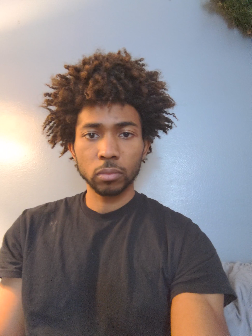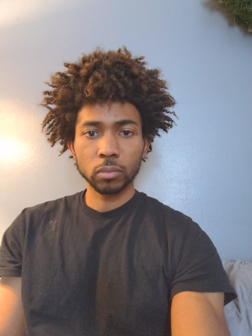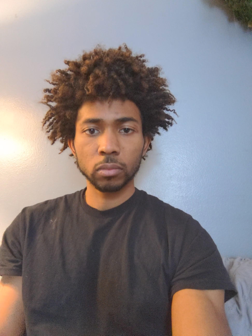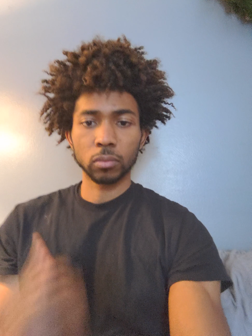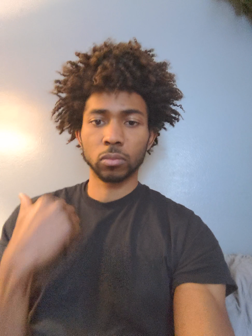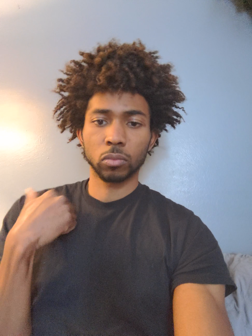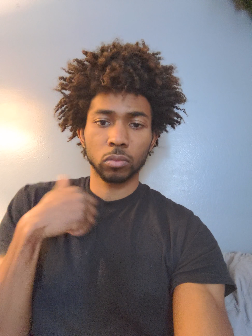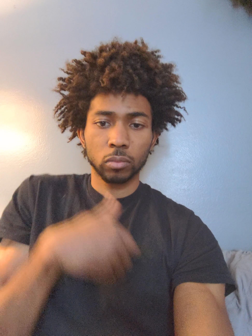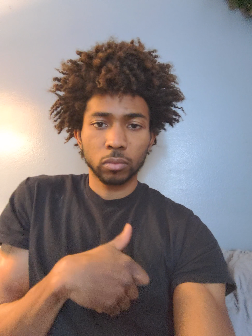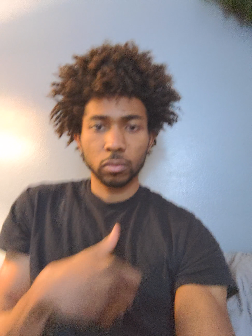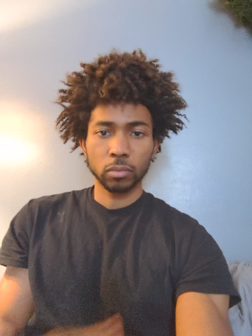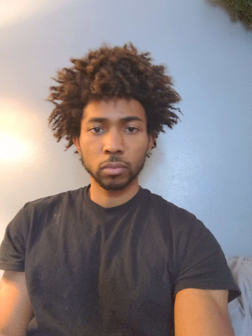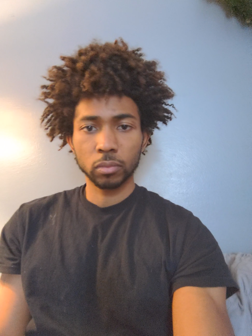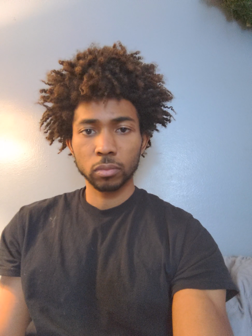jacket